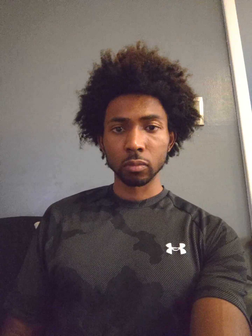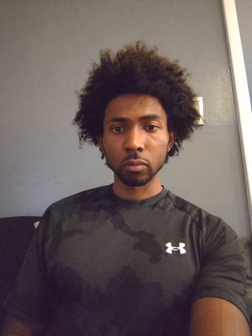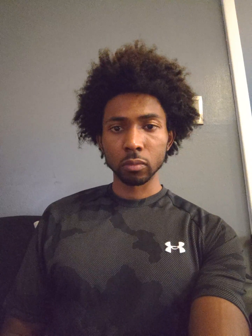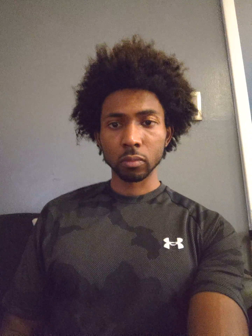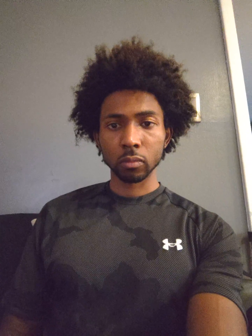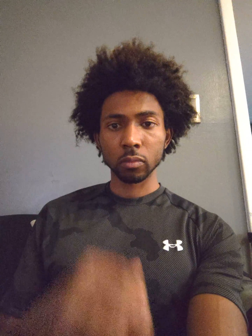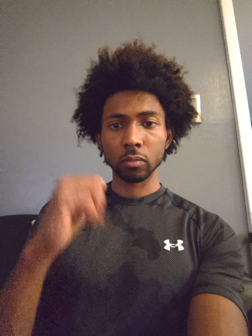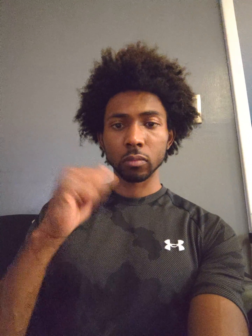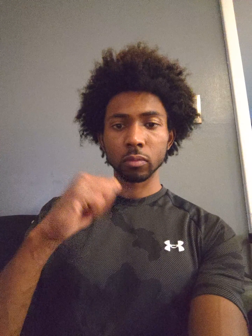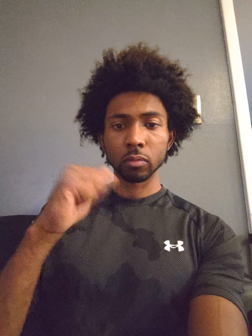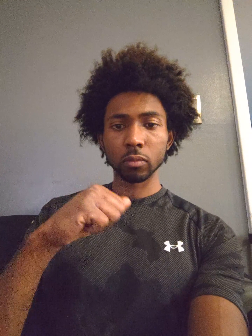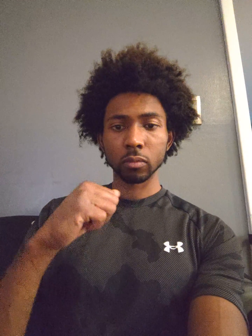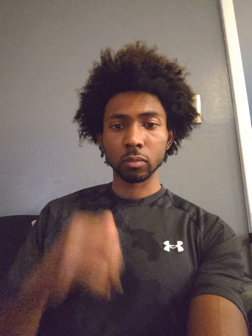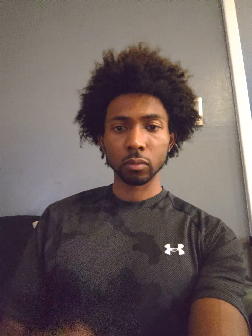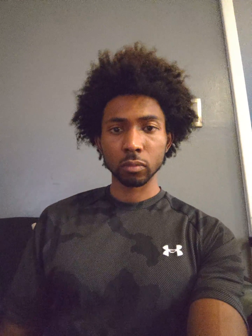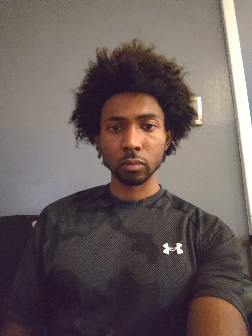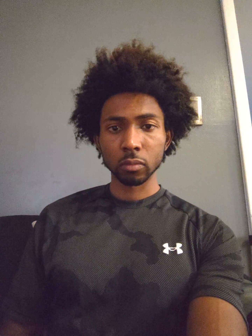rock